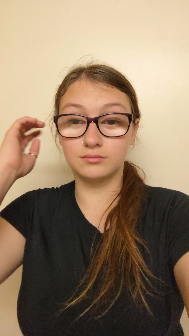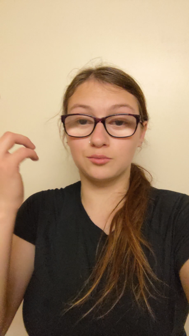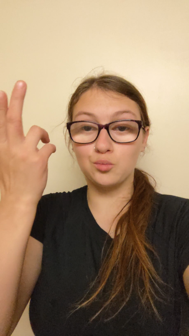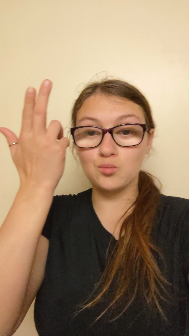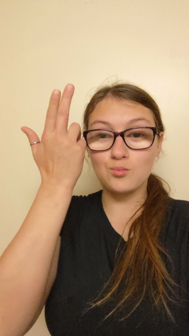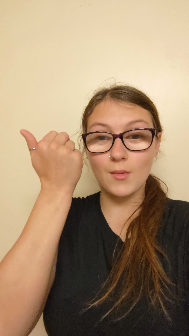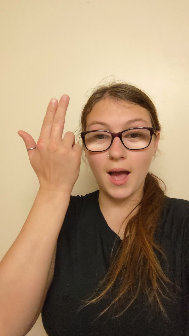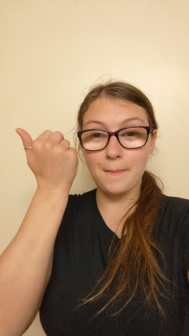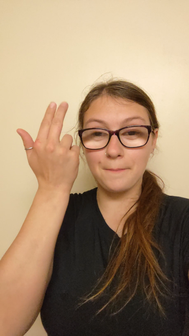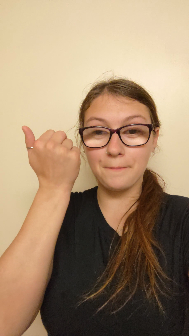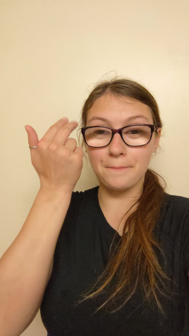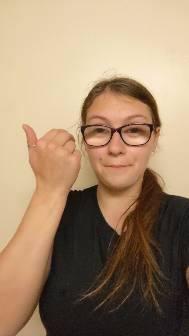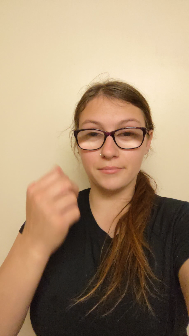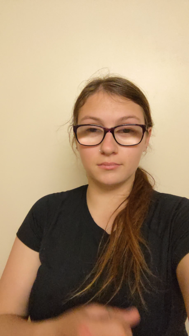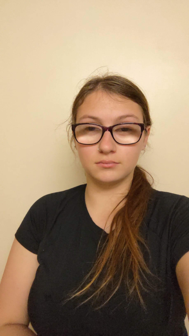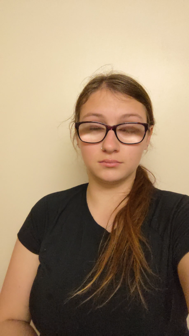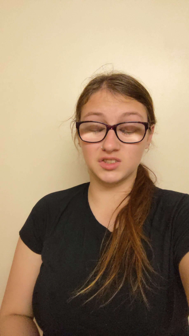rabbit